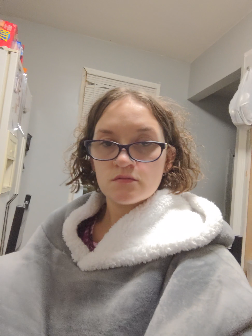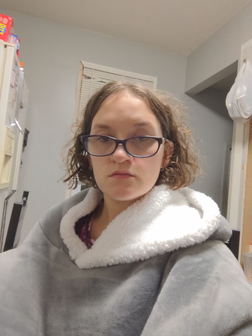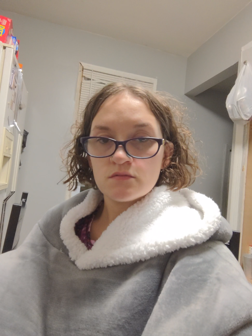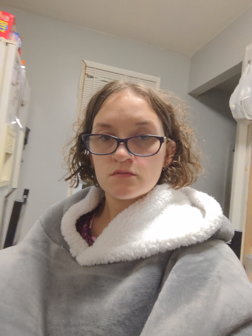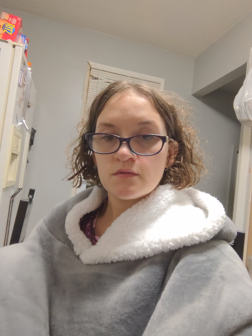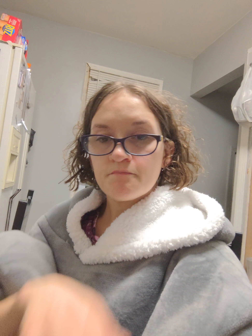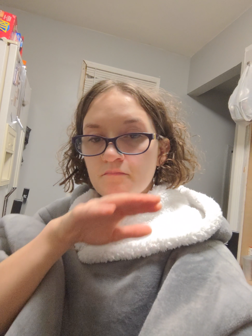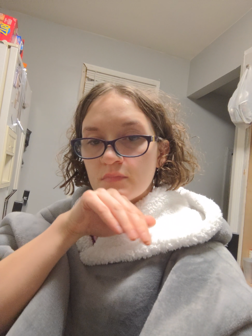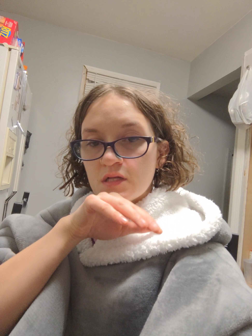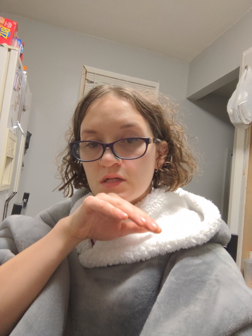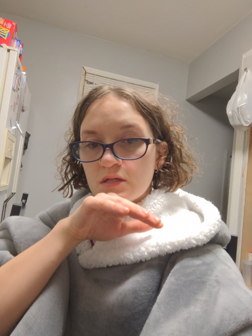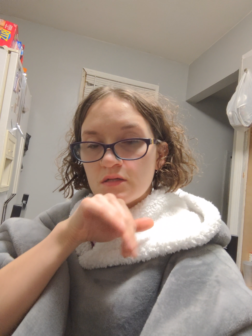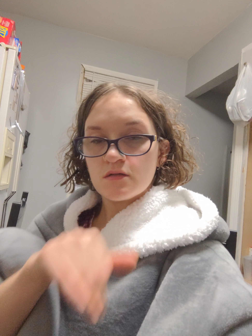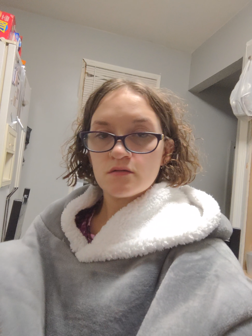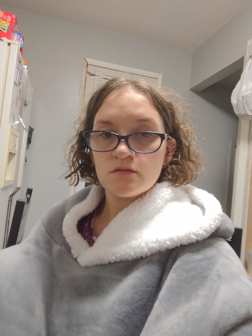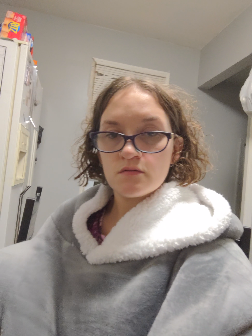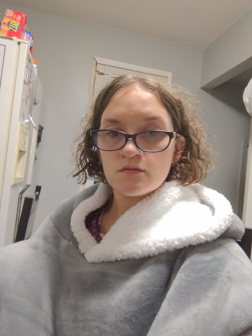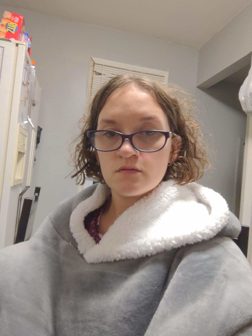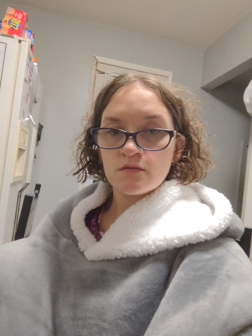pig